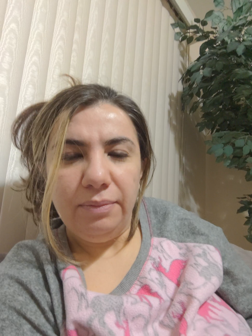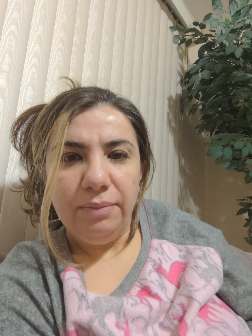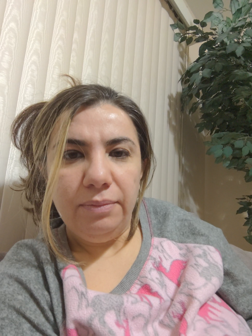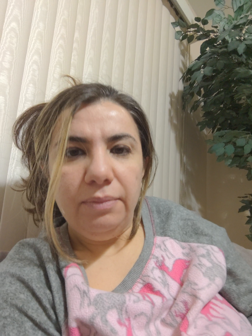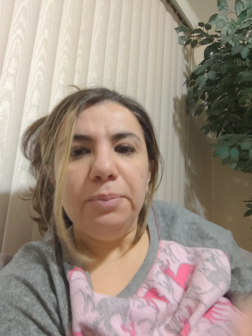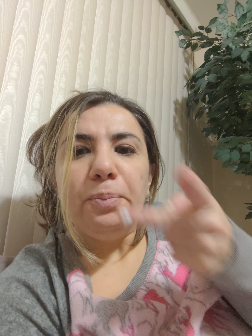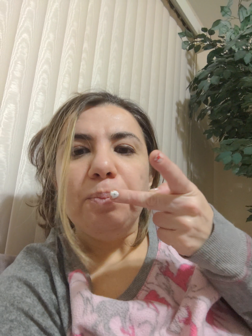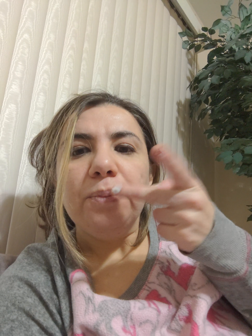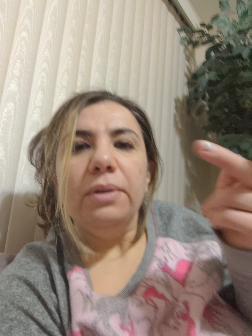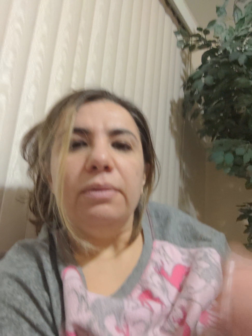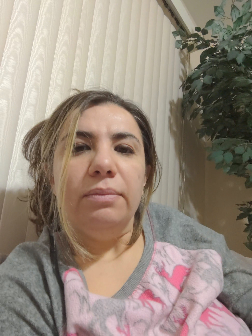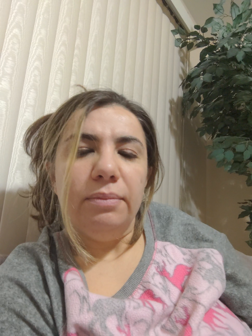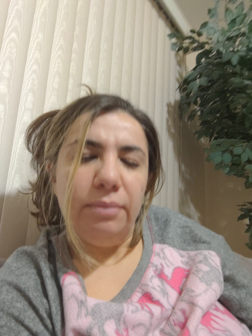kiss